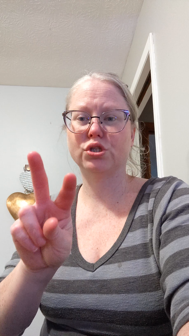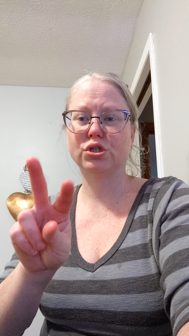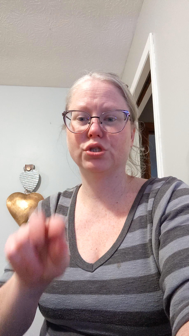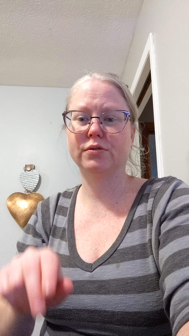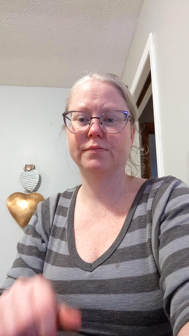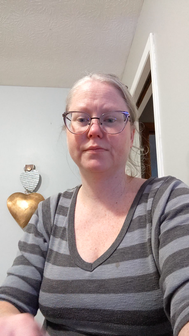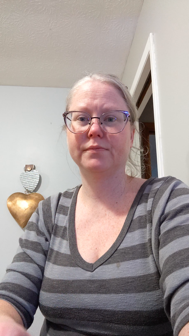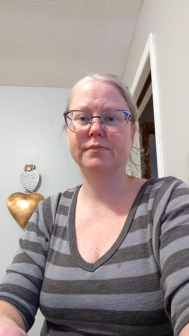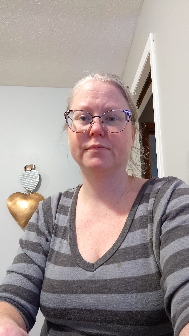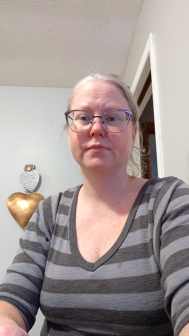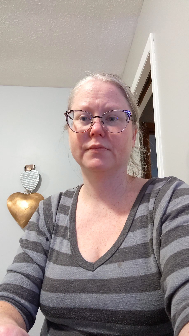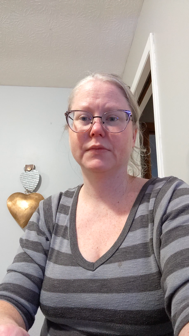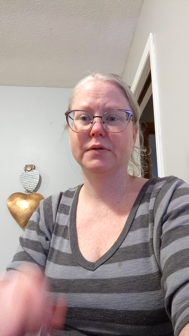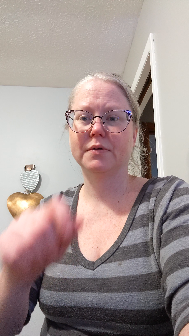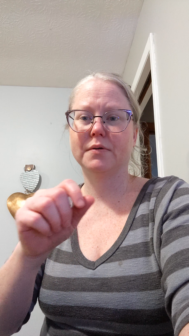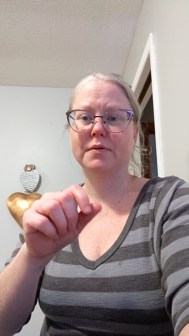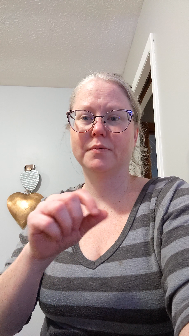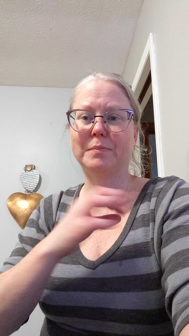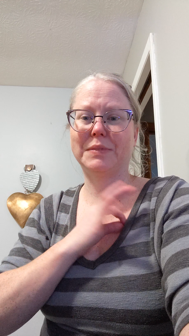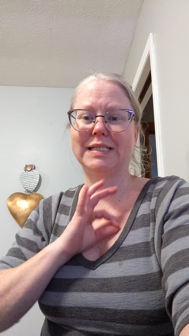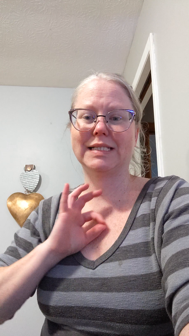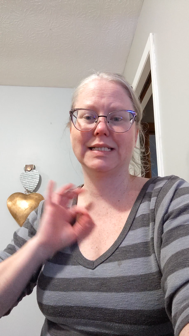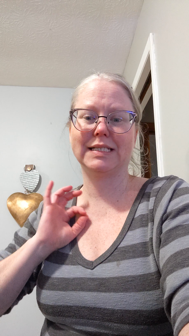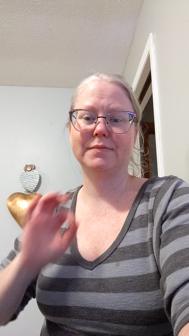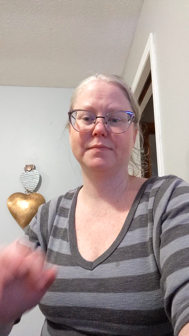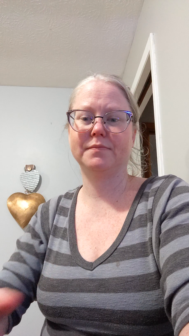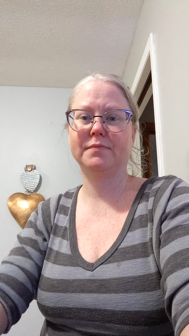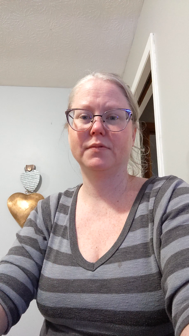beads